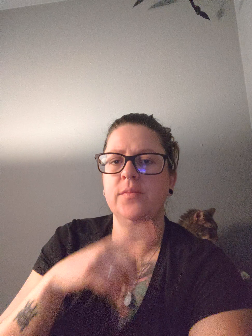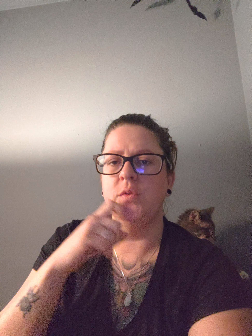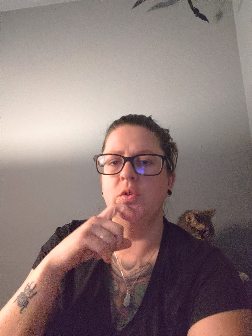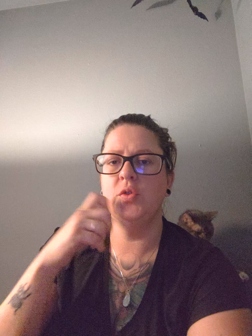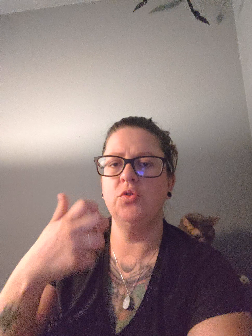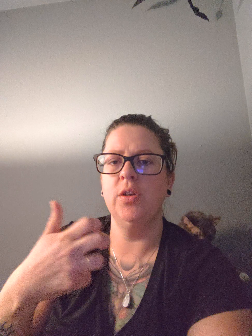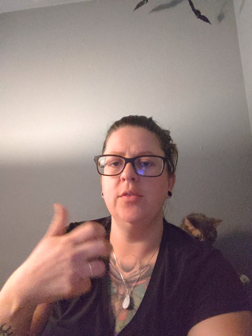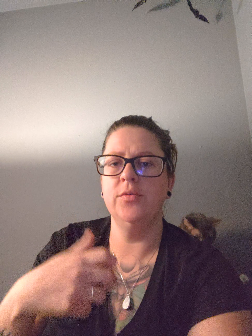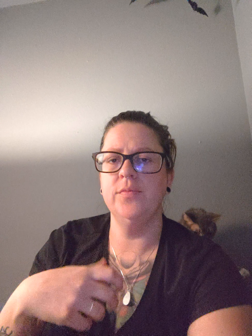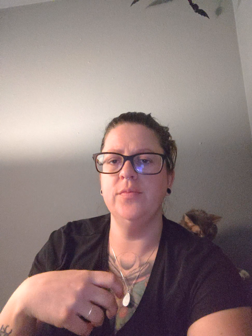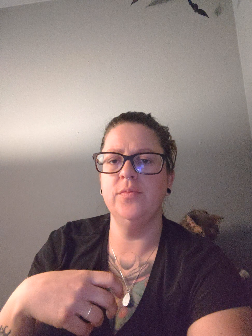dryer